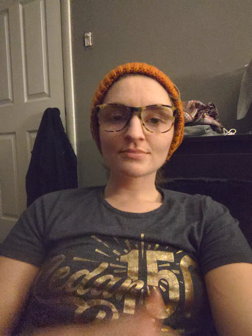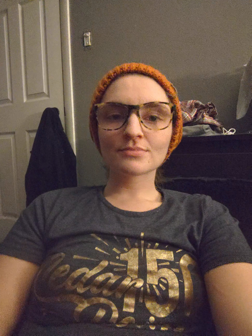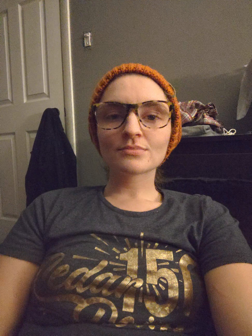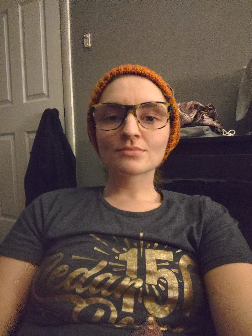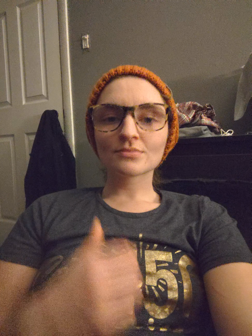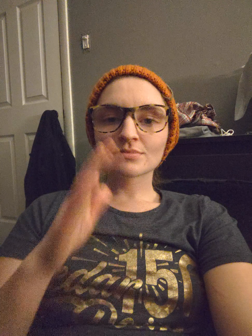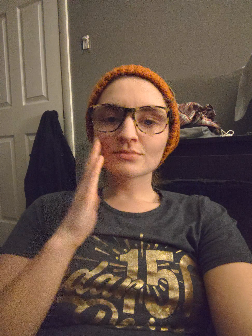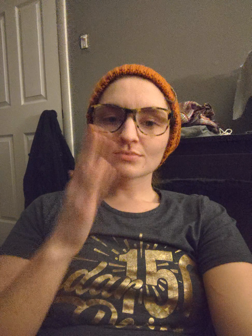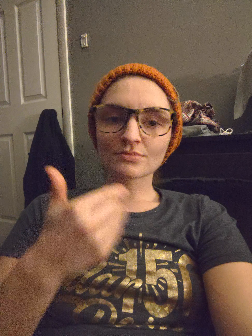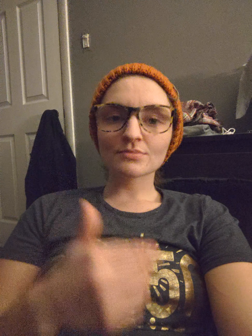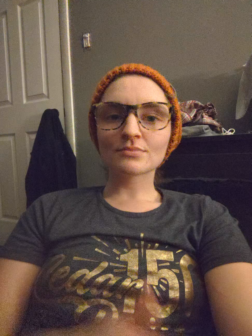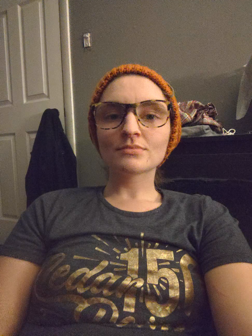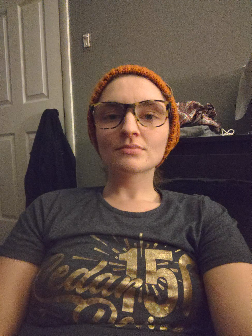bedroom